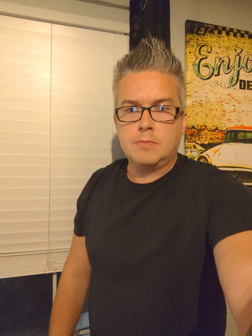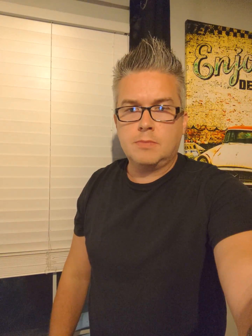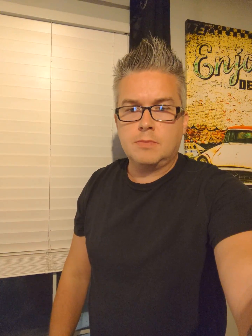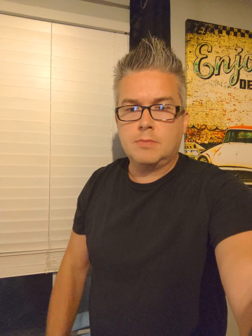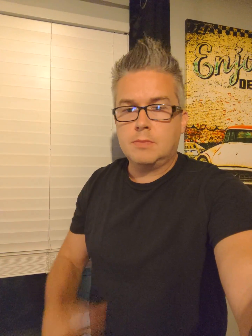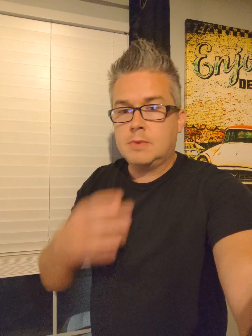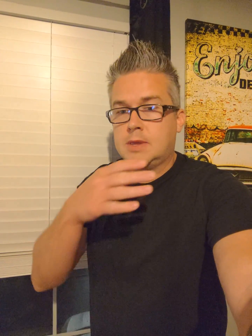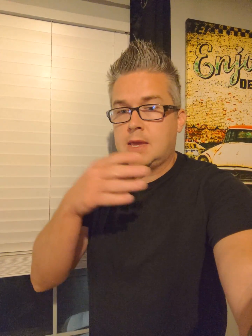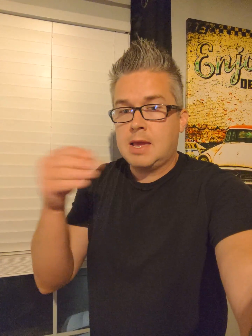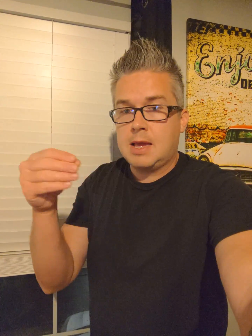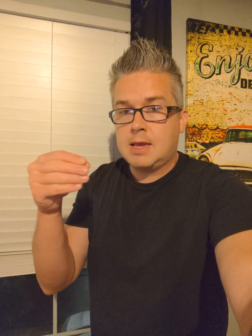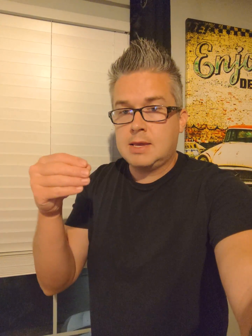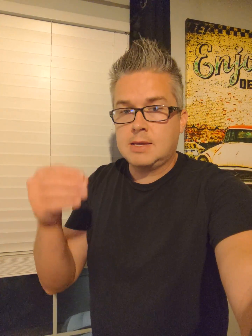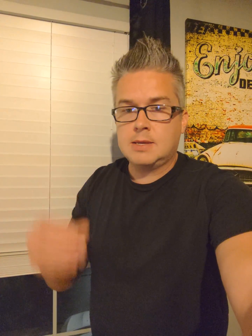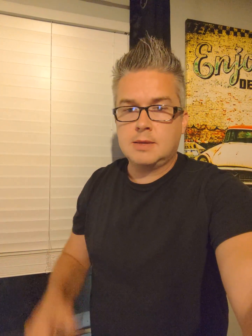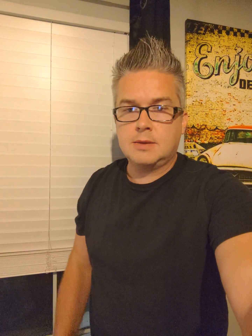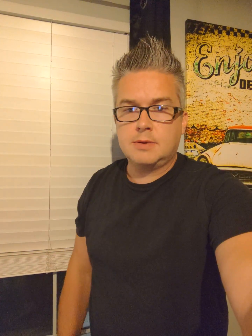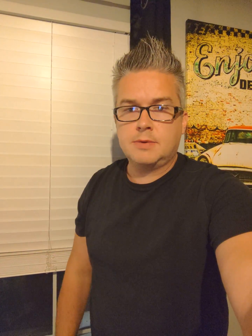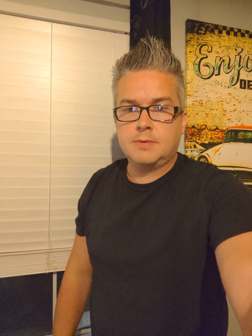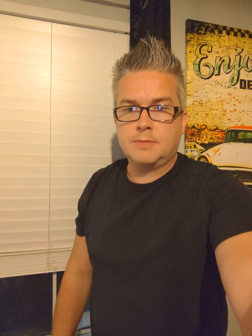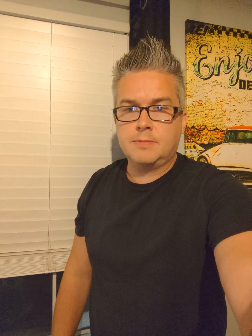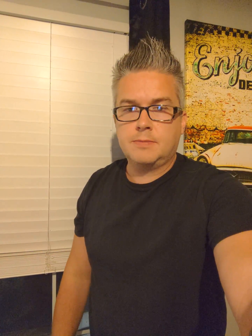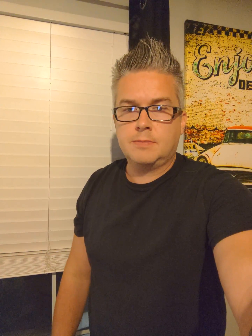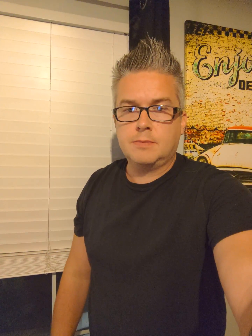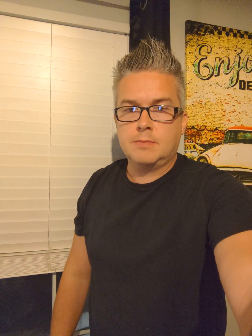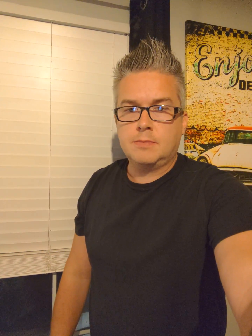and